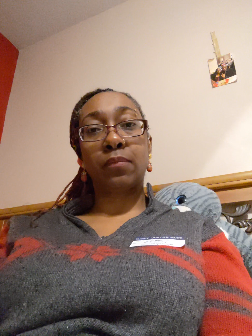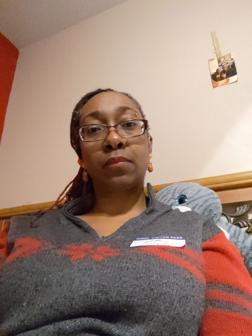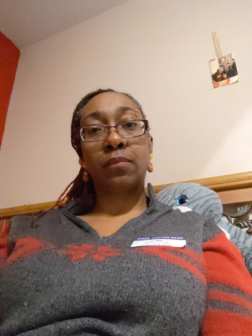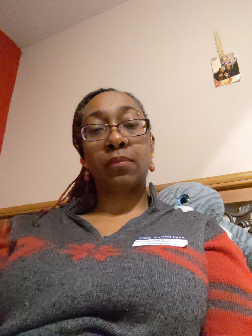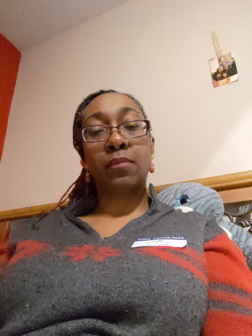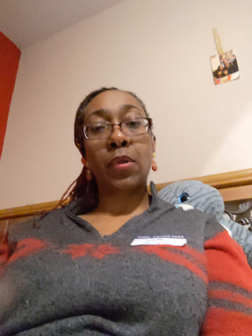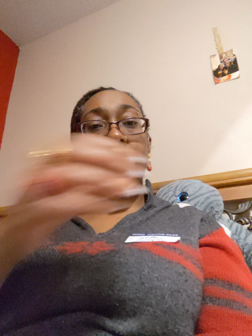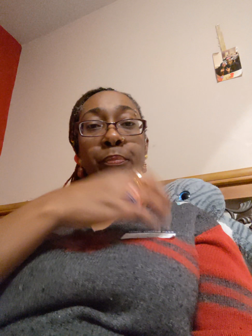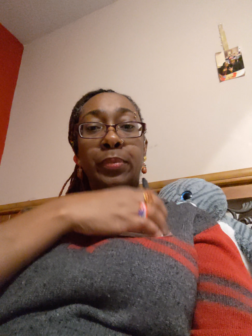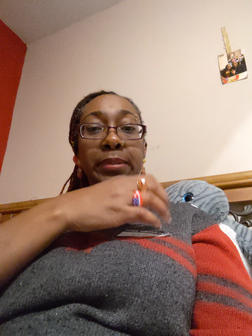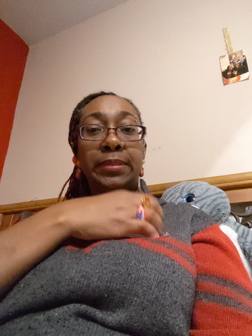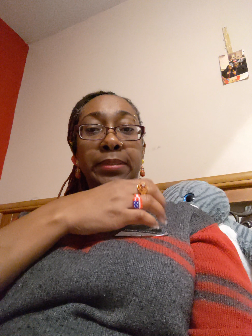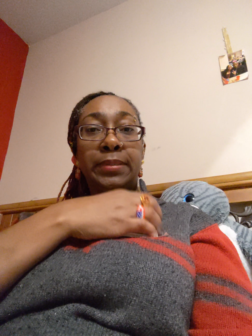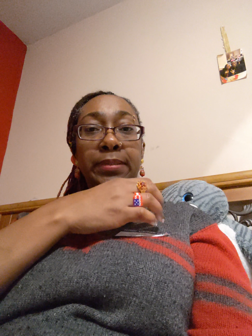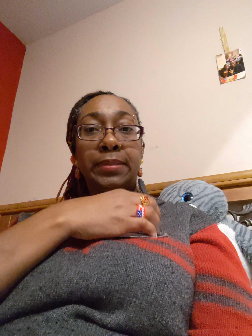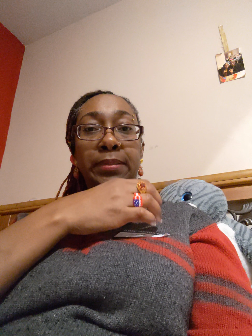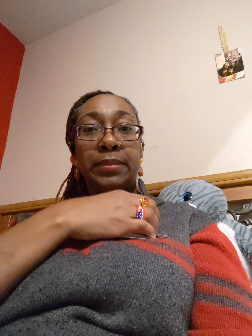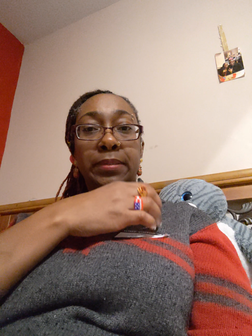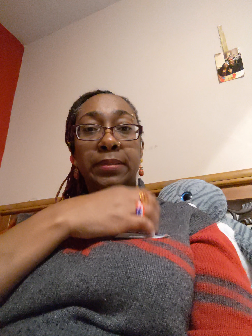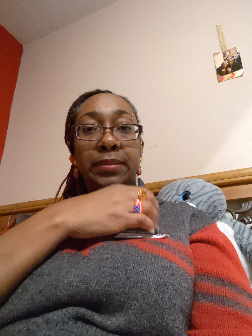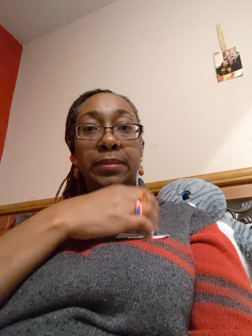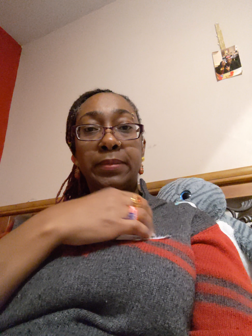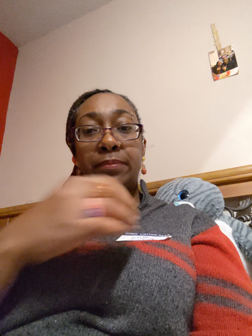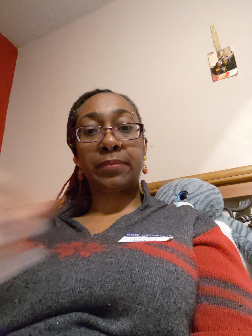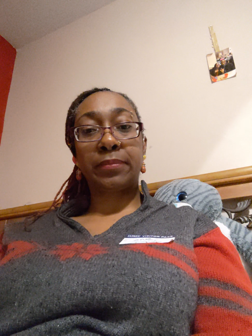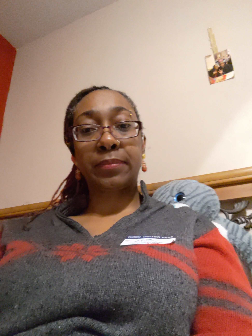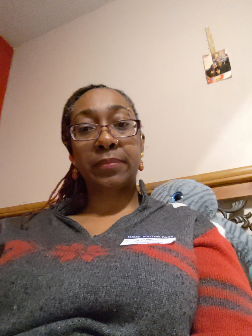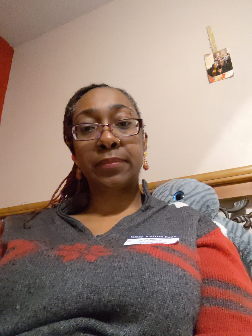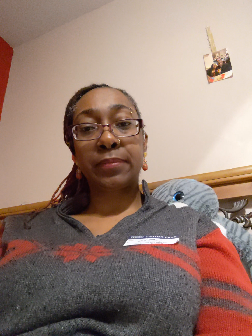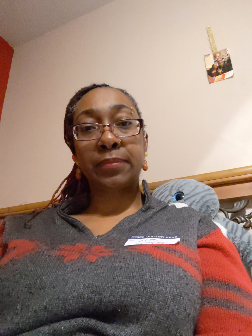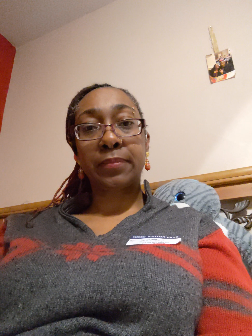police